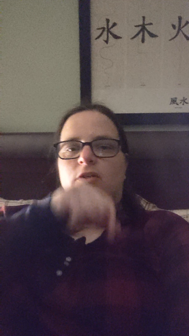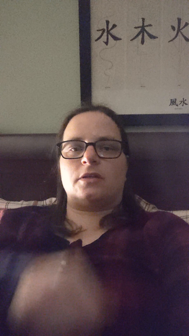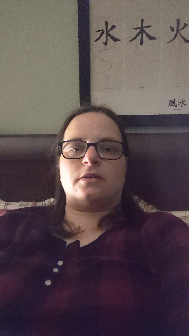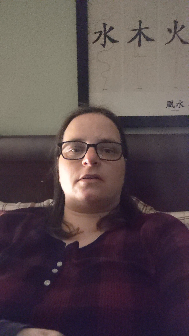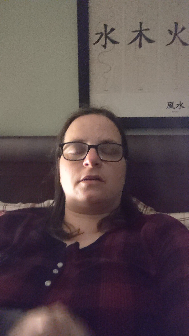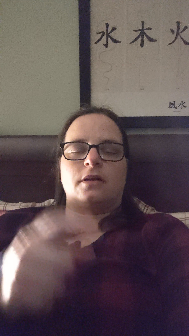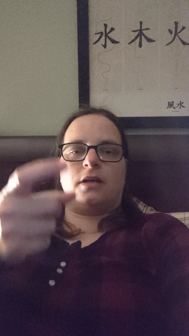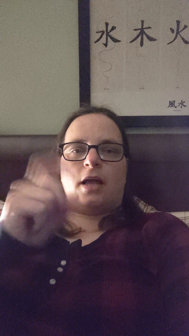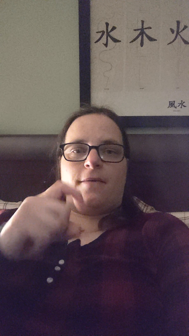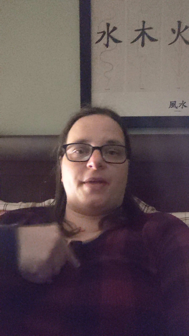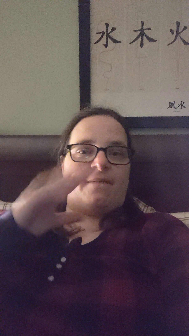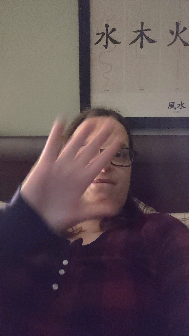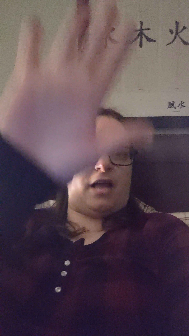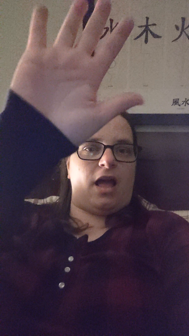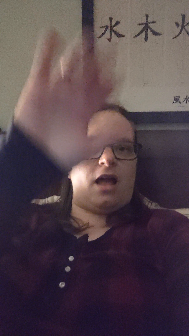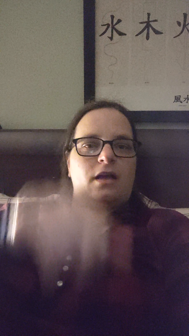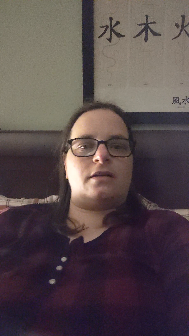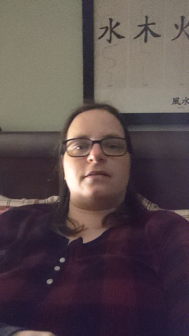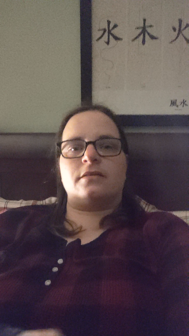give me five